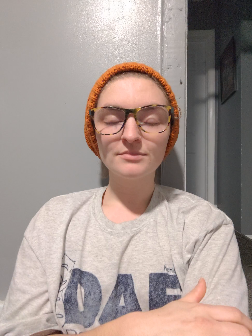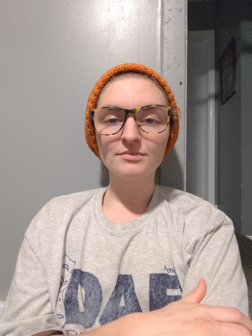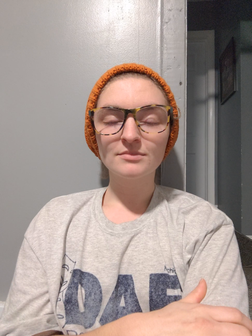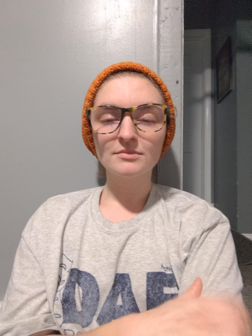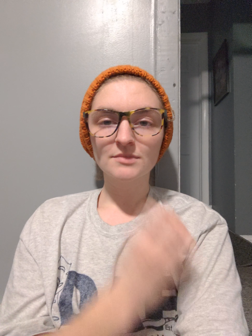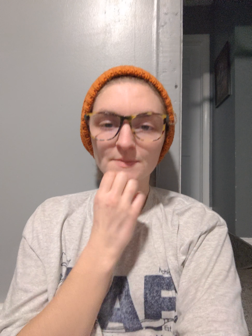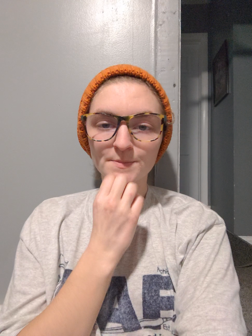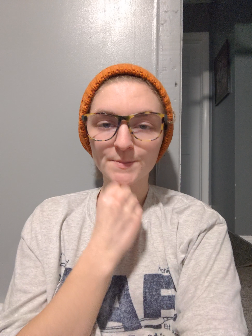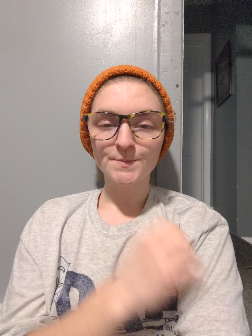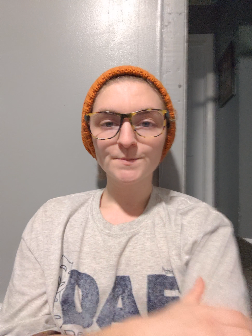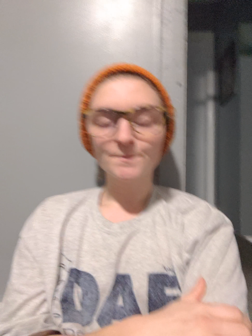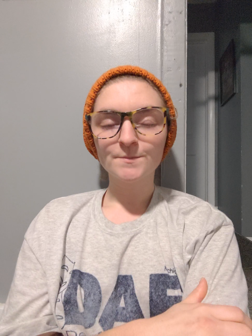underwear